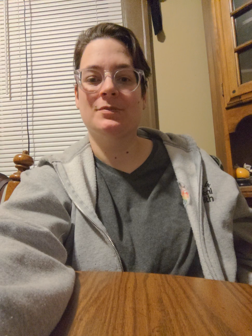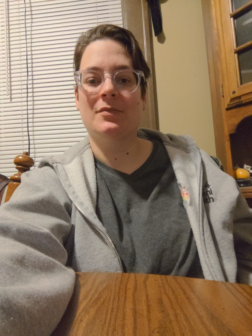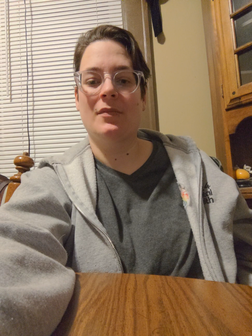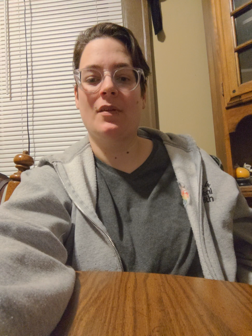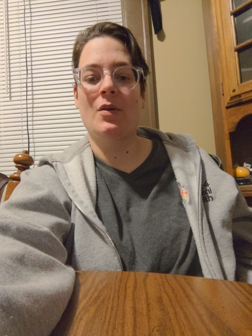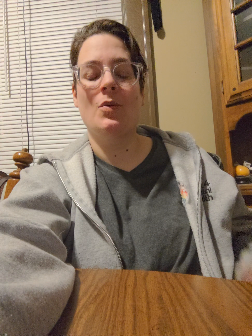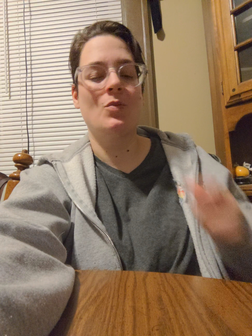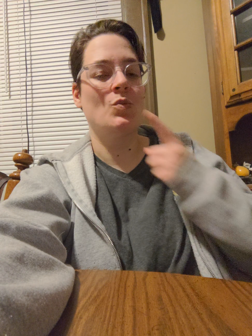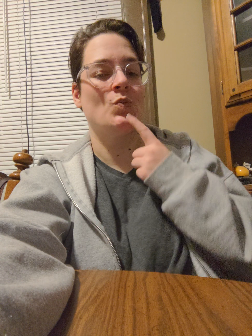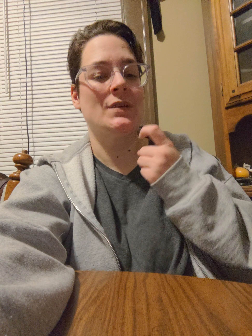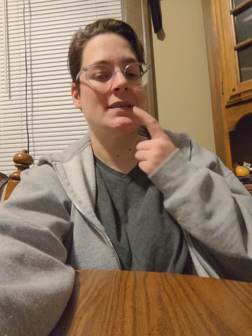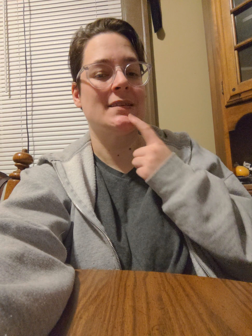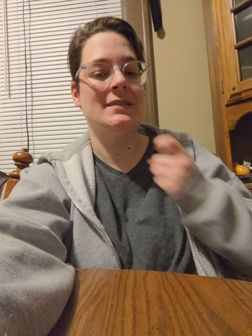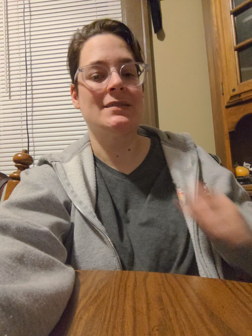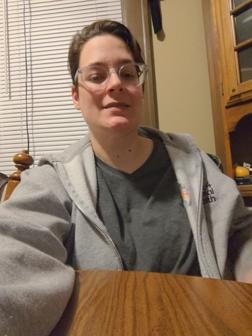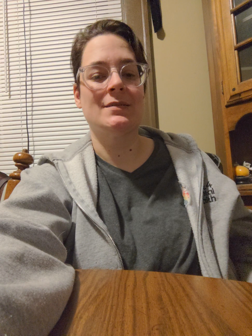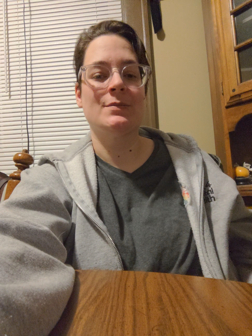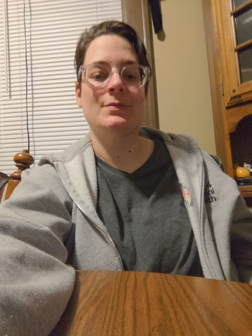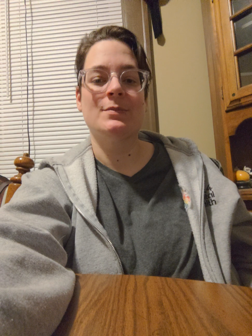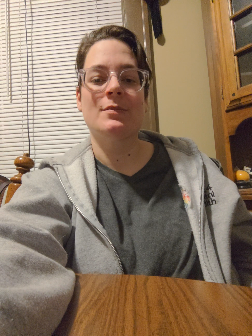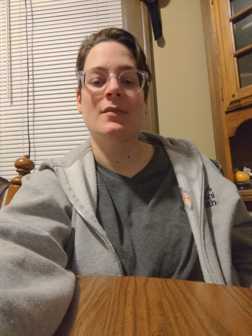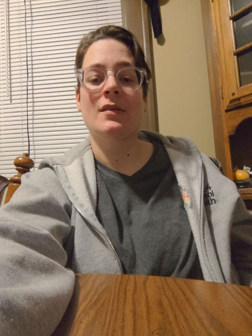red